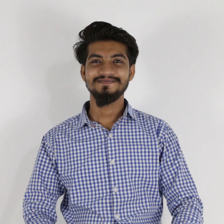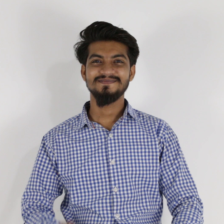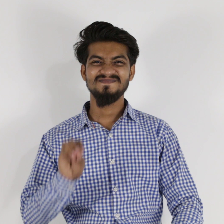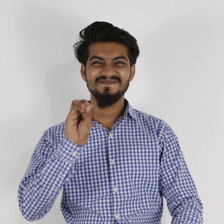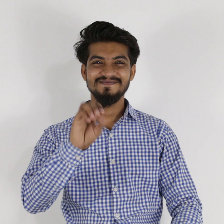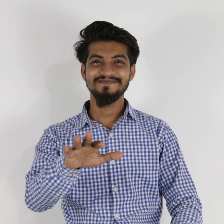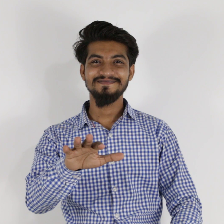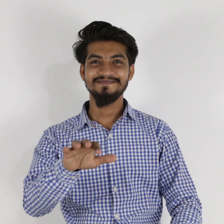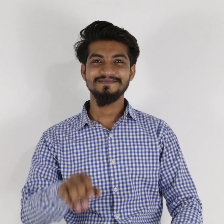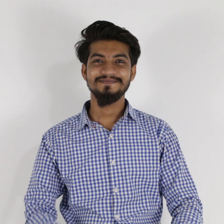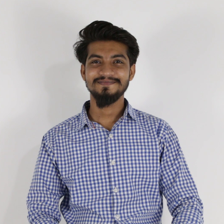bad